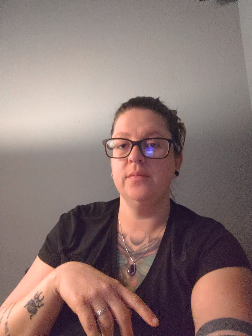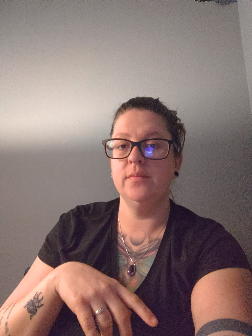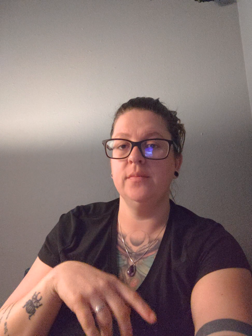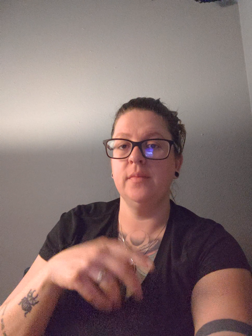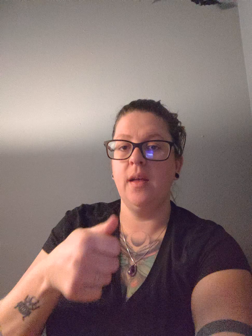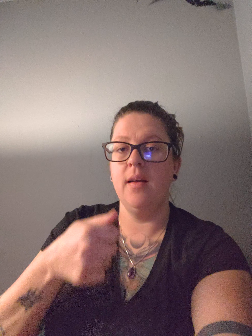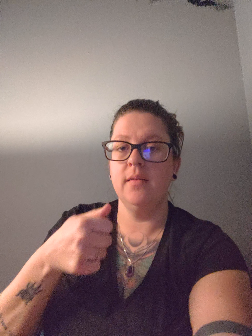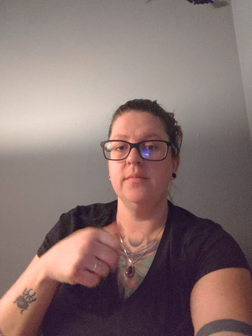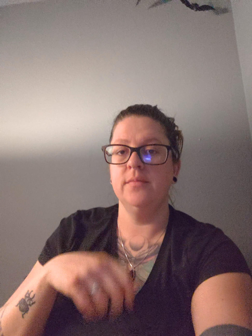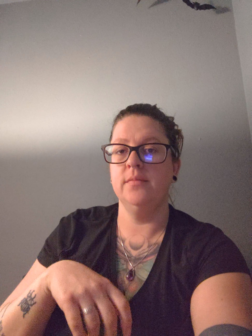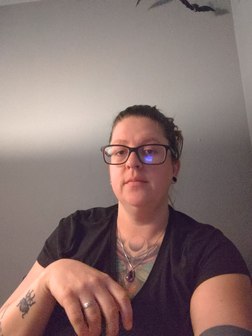hide